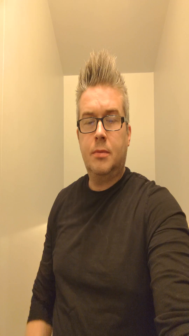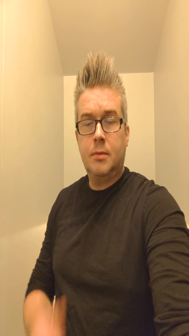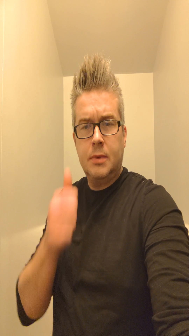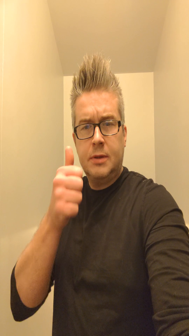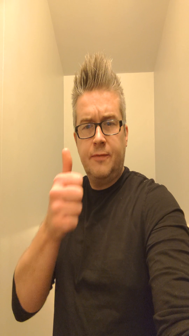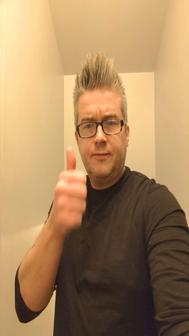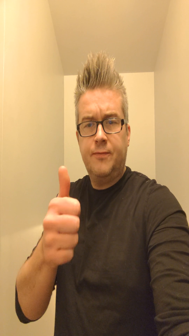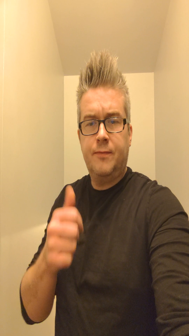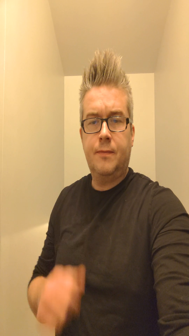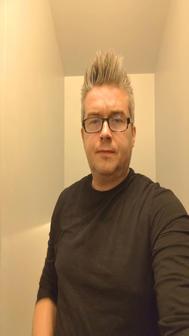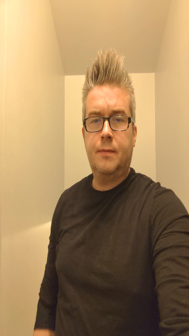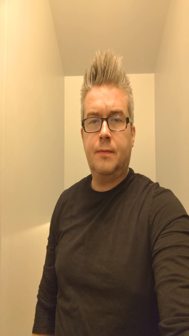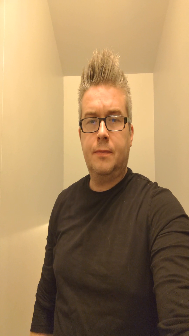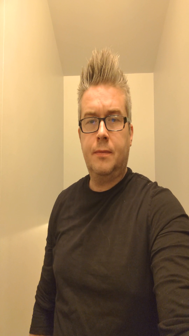yourself